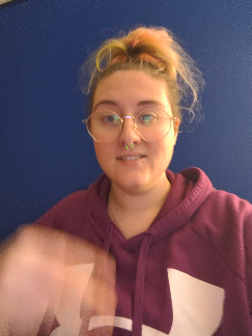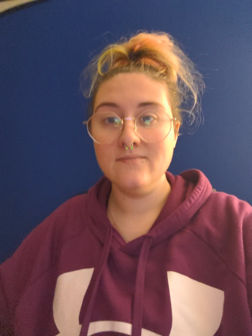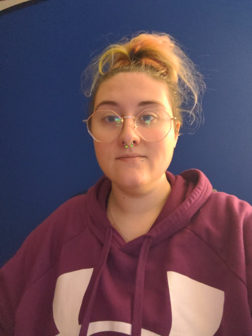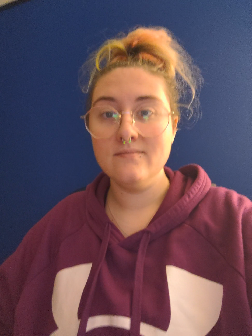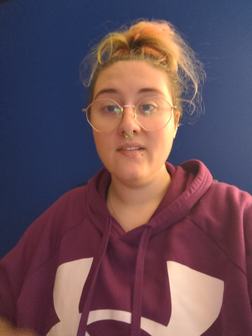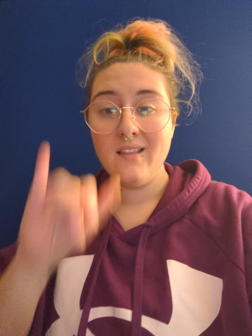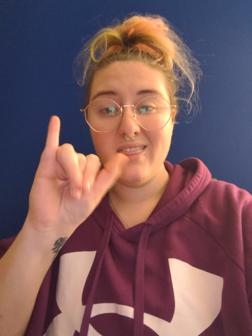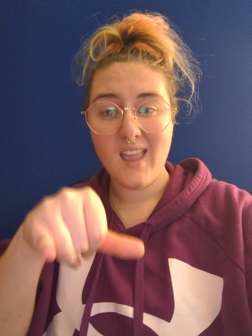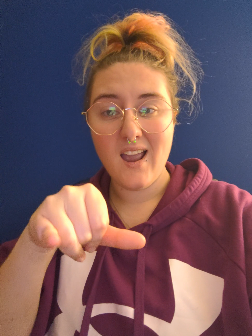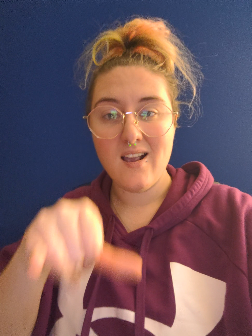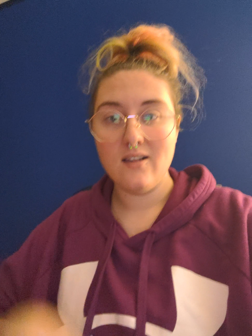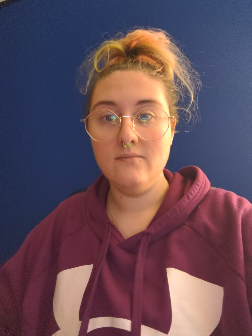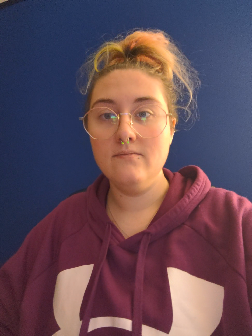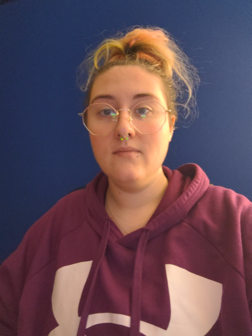that